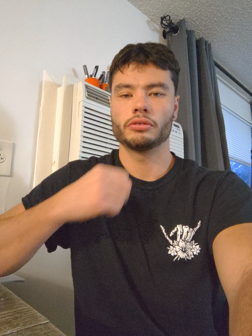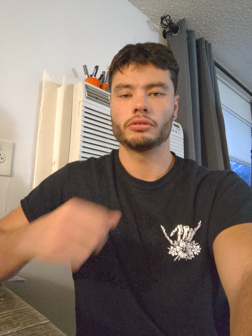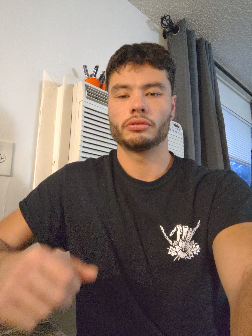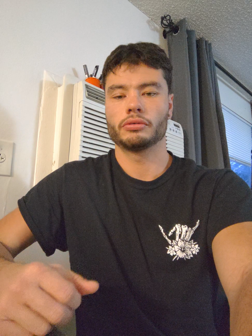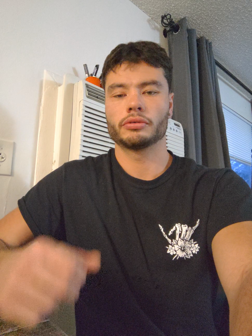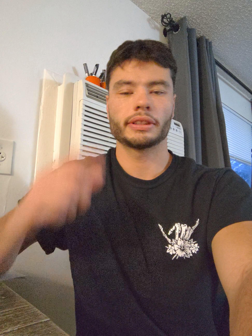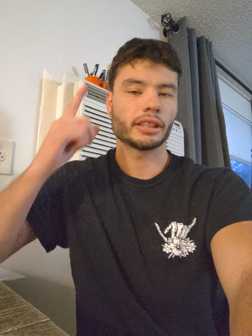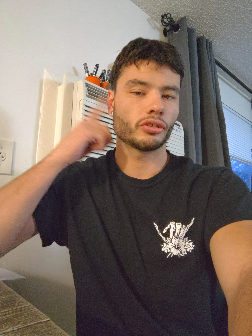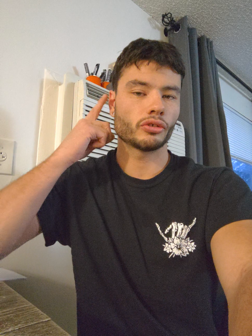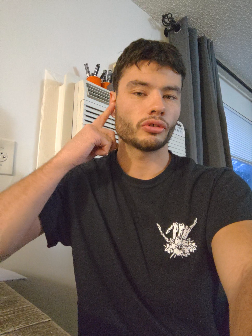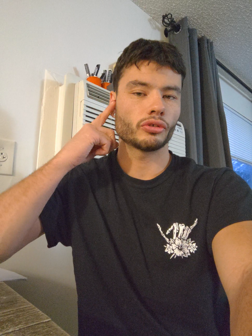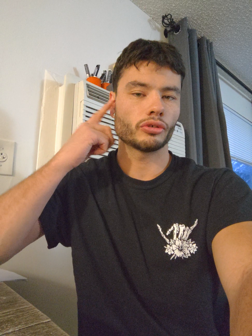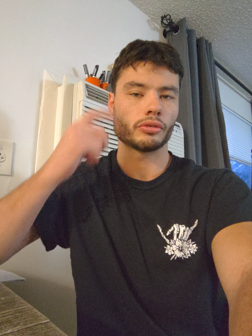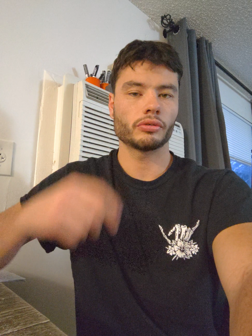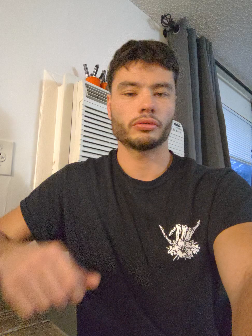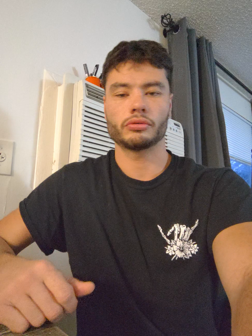ear